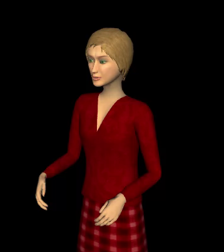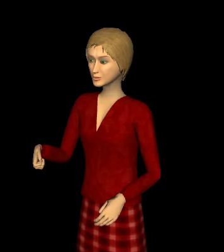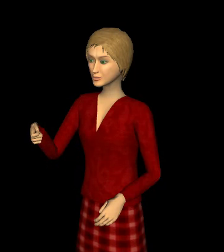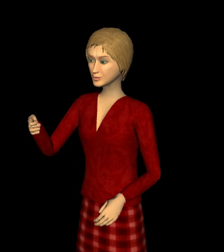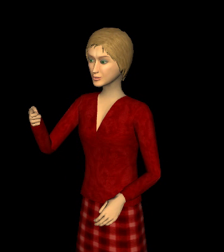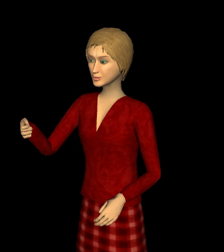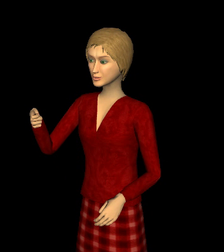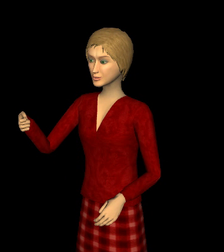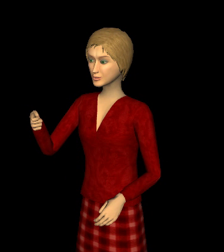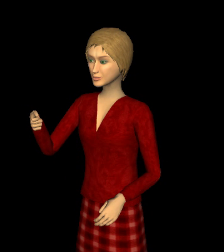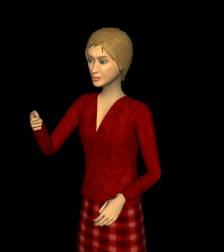مقلاة